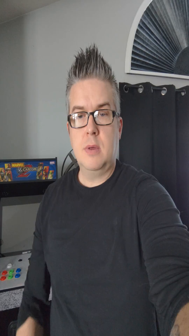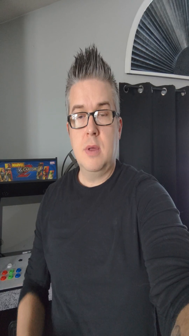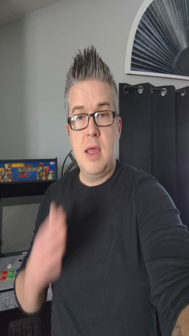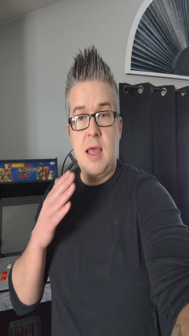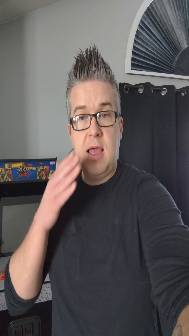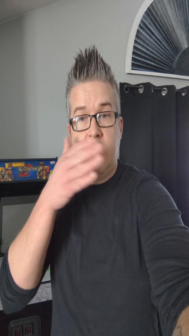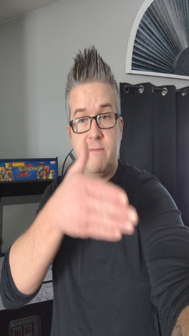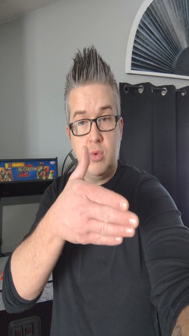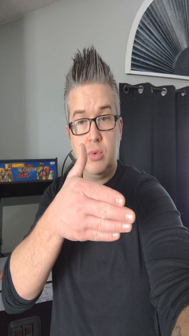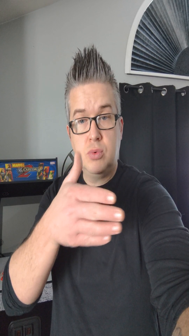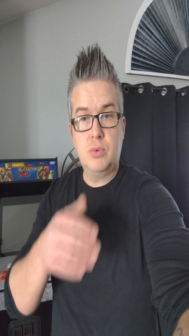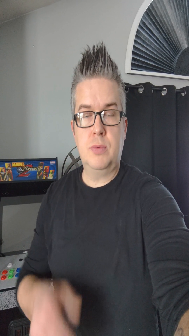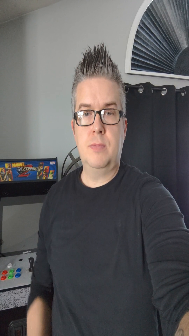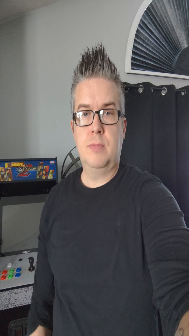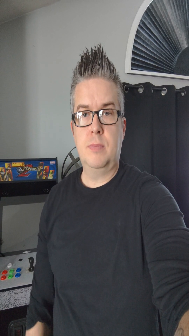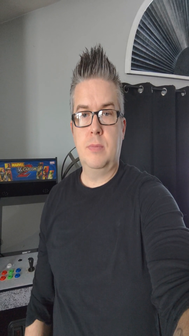after